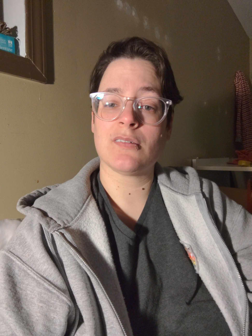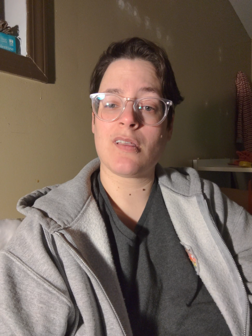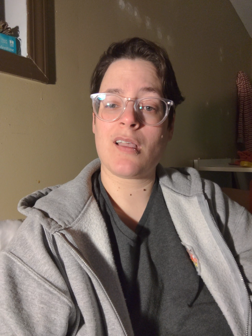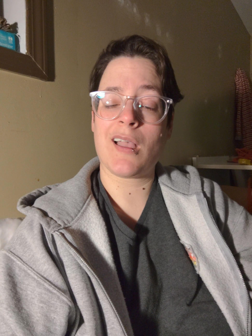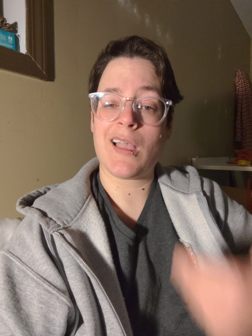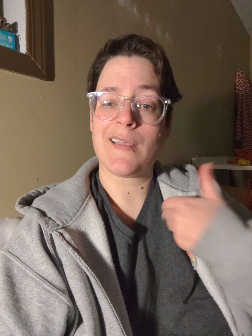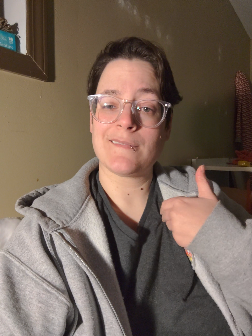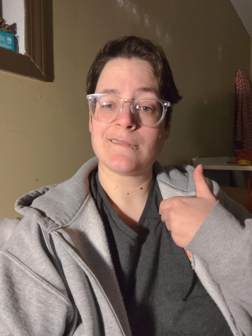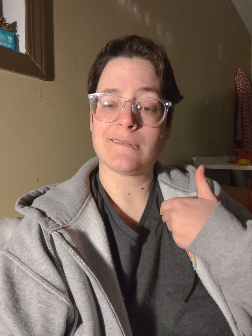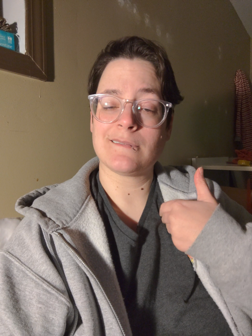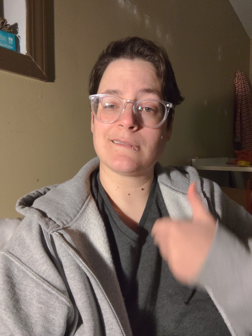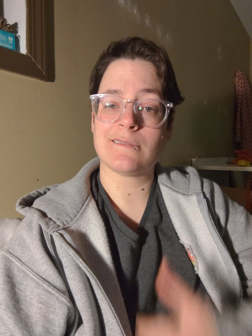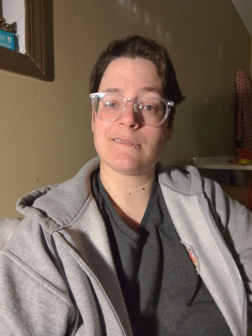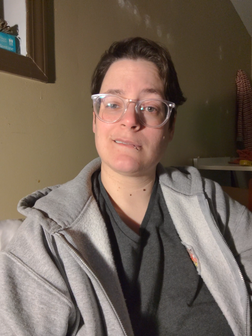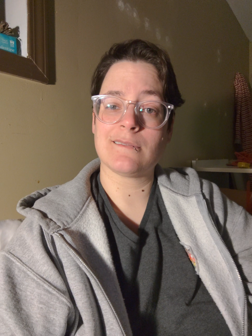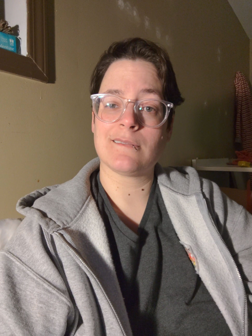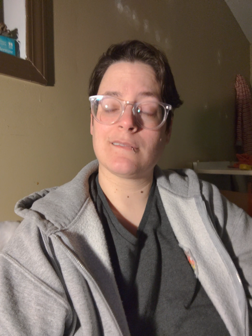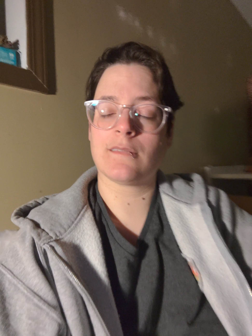have